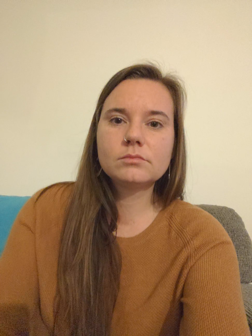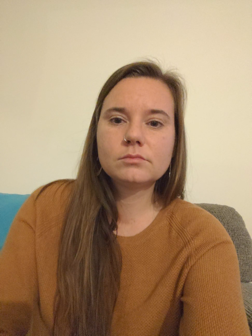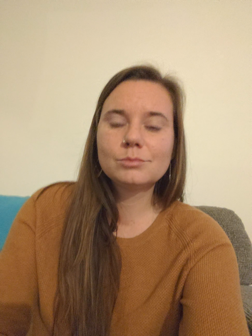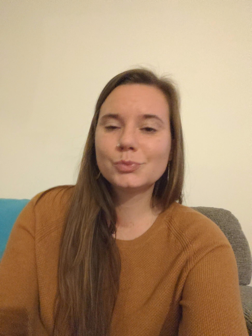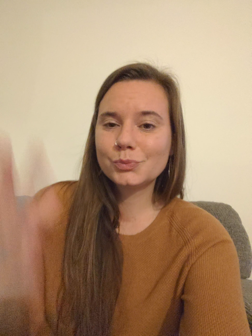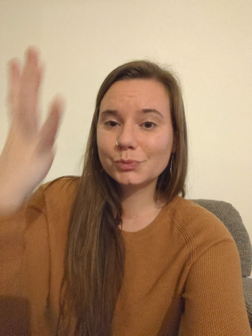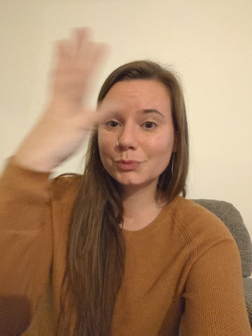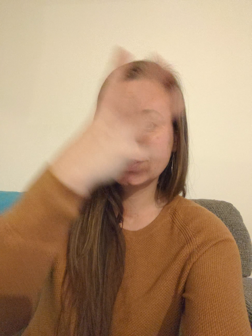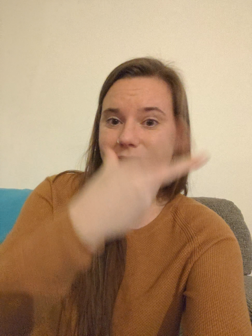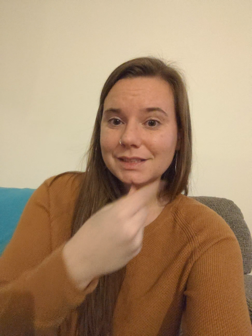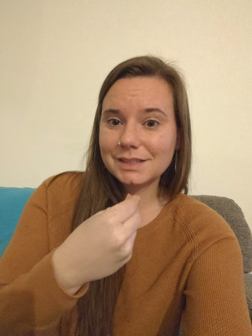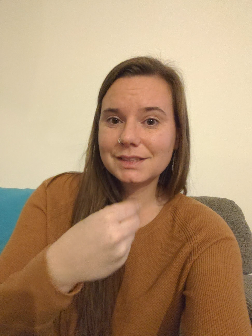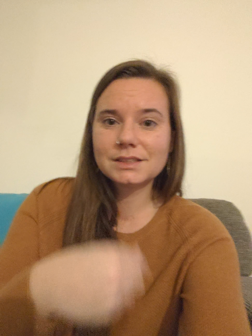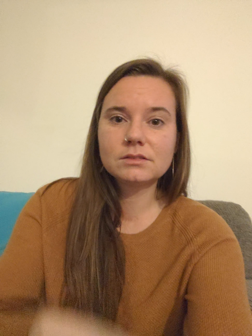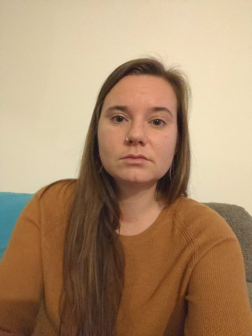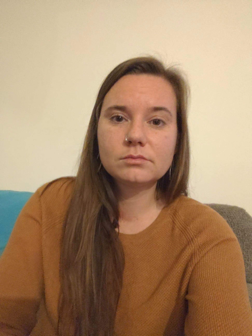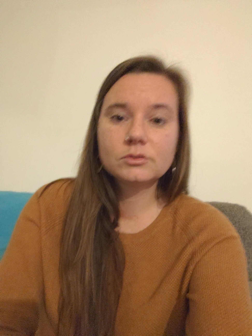pretty